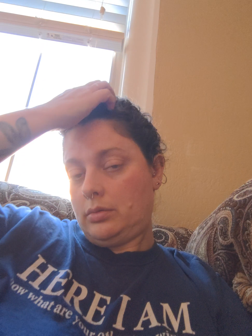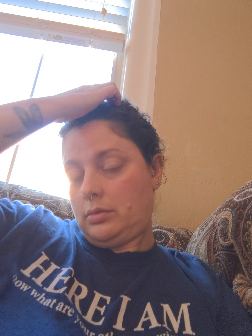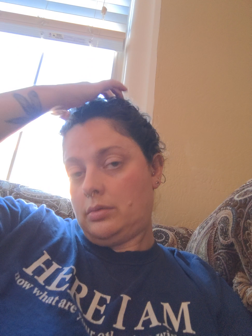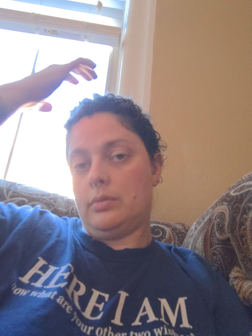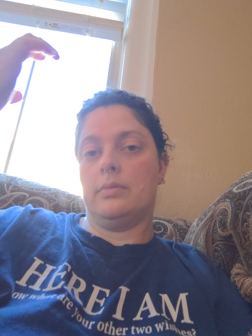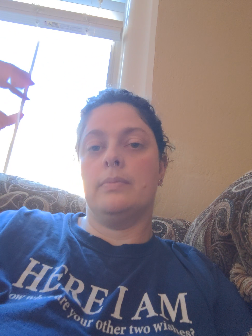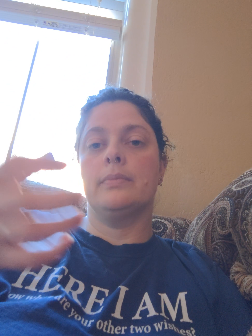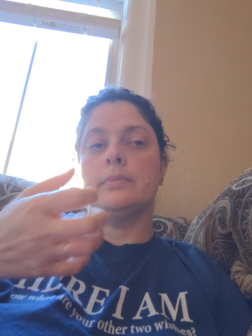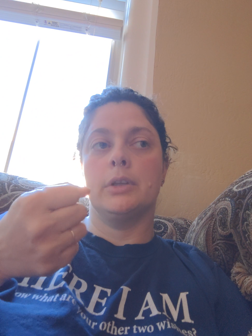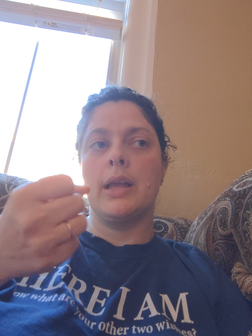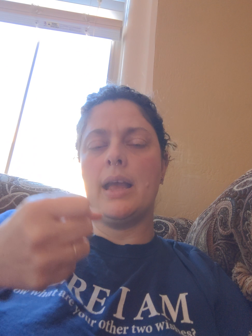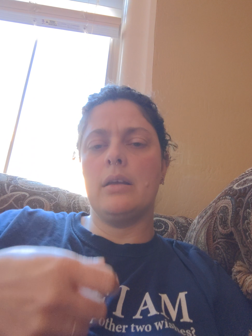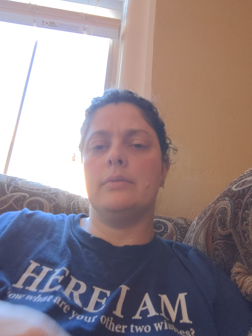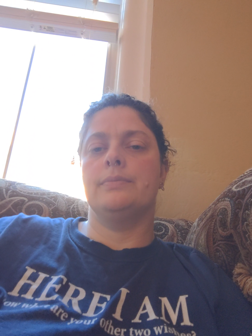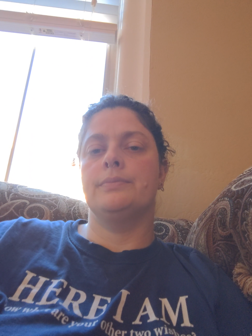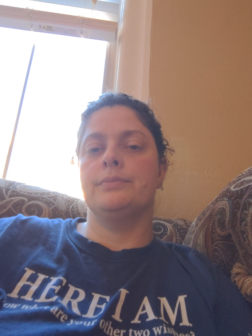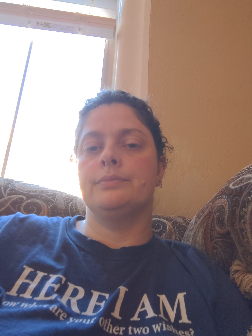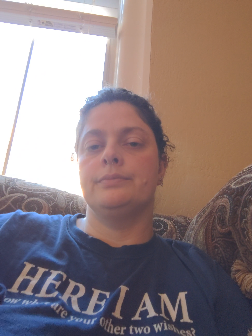milk